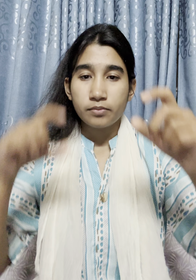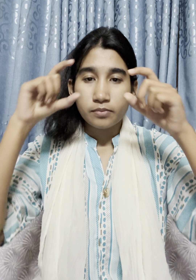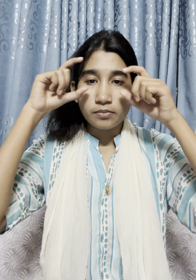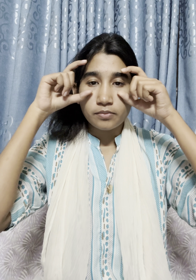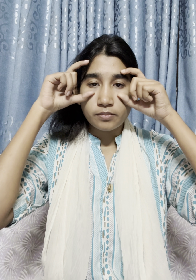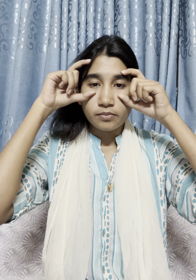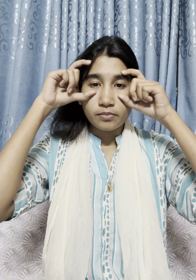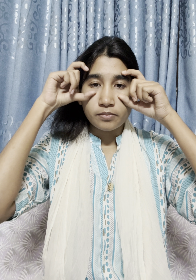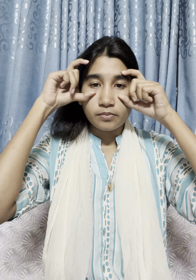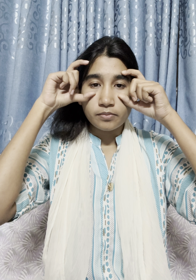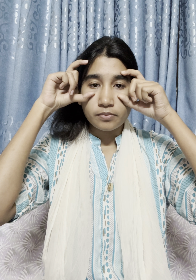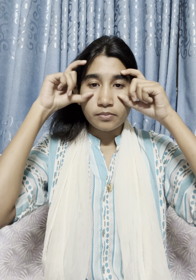ক্যামেরা